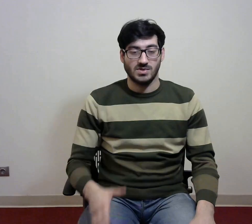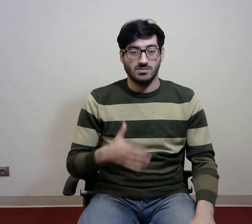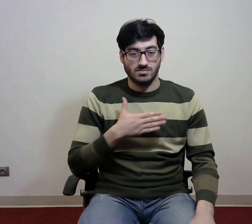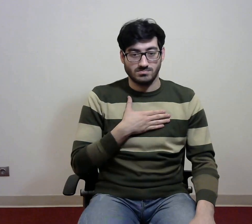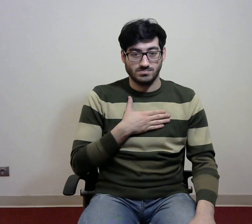mən